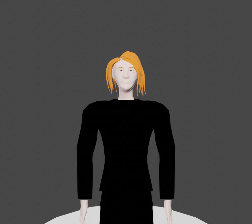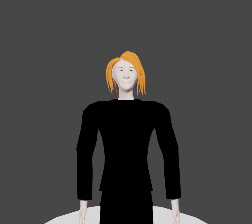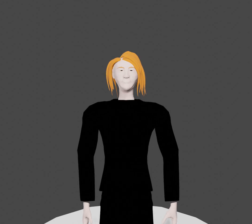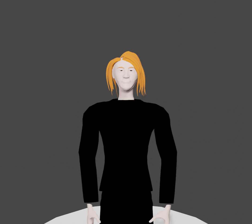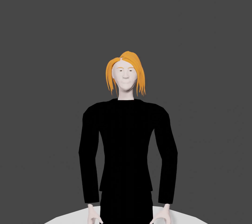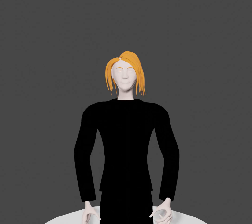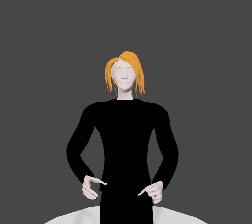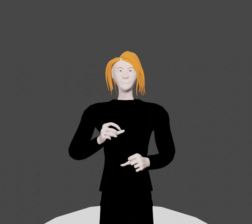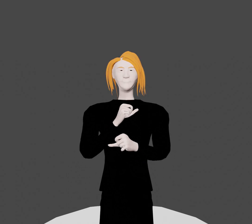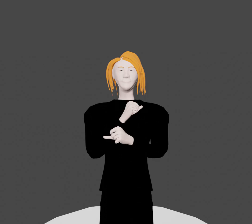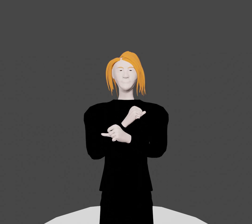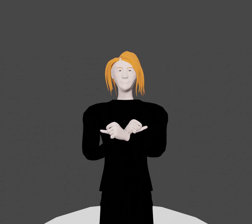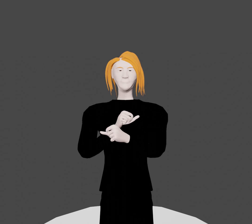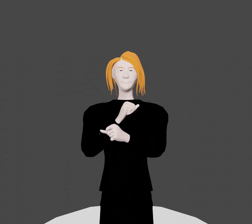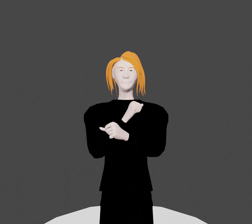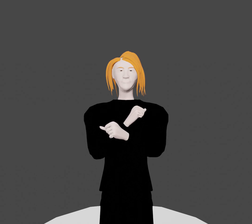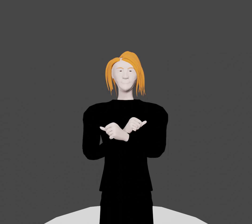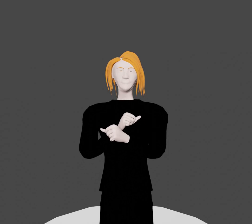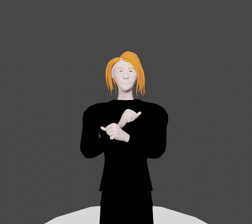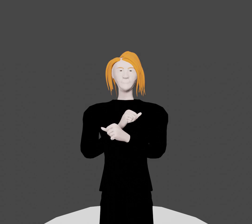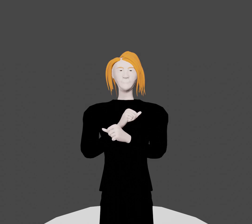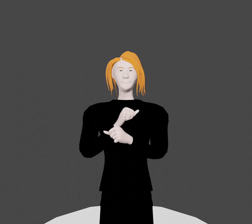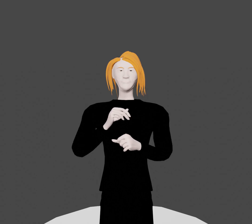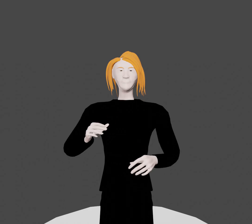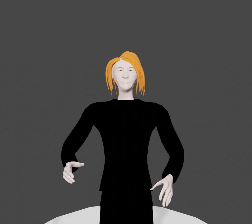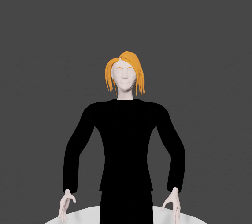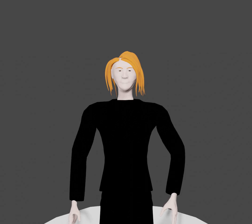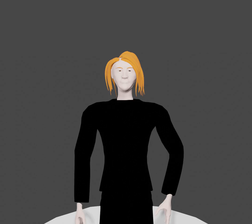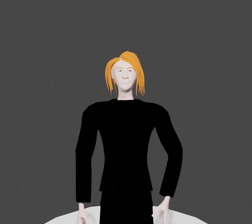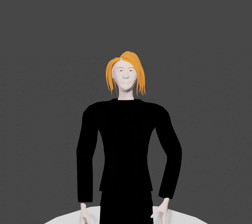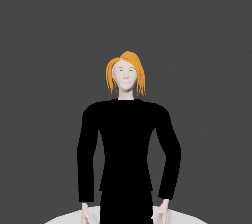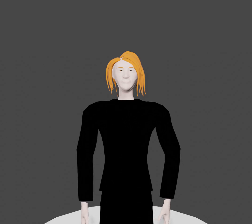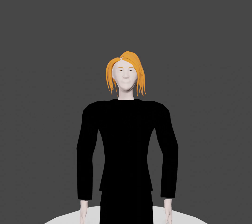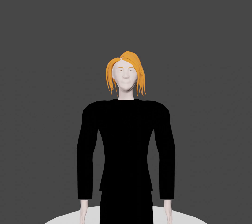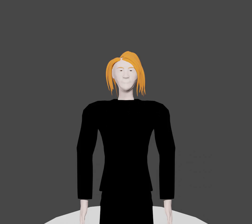Algebra